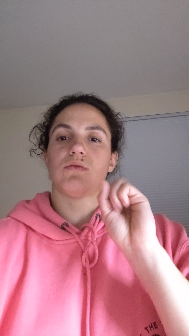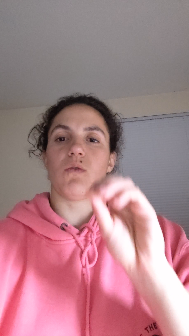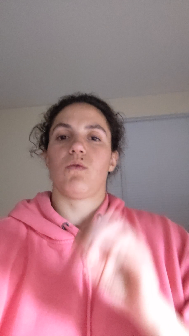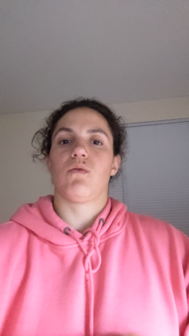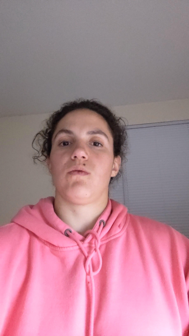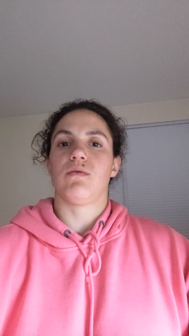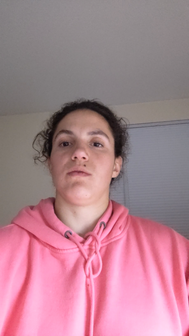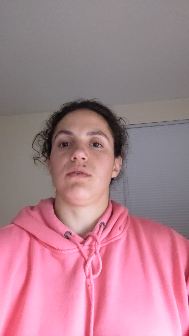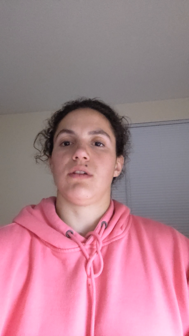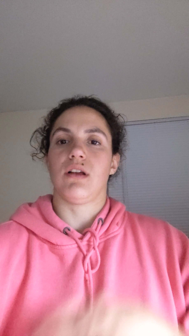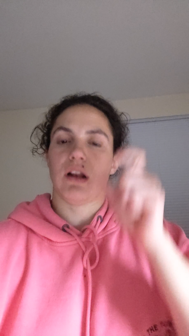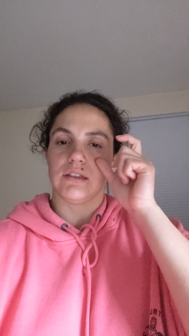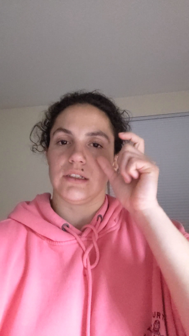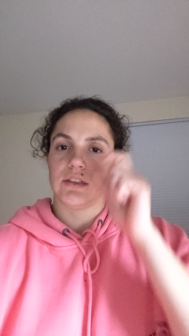glasses